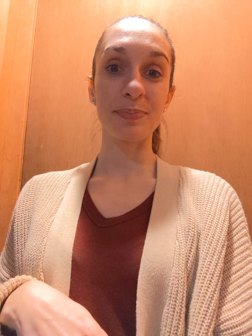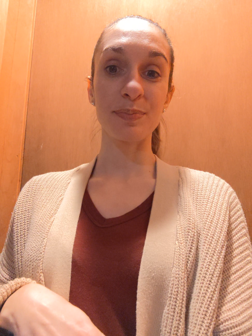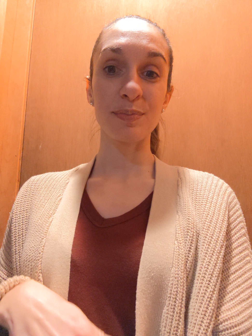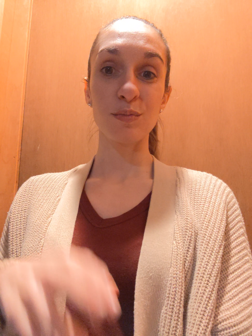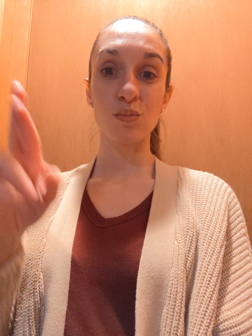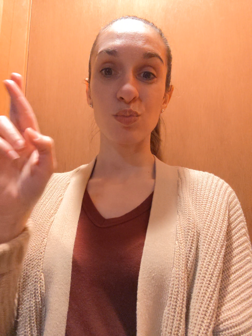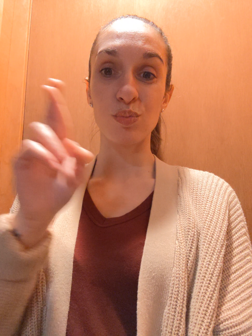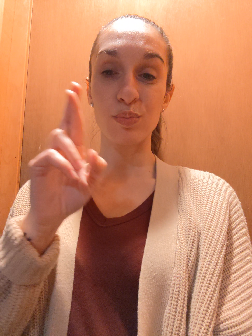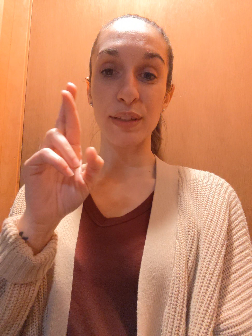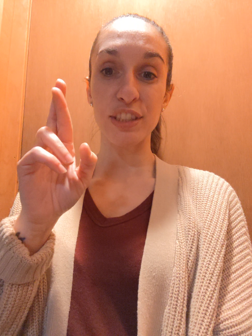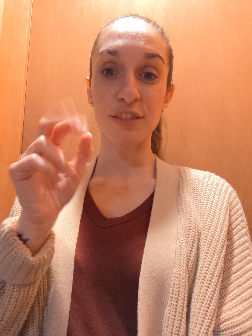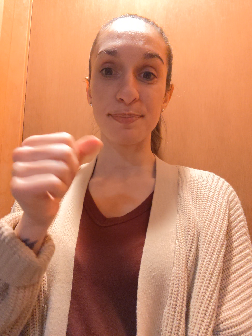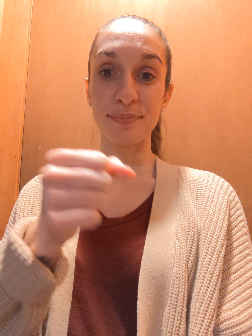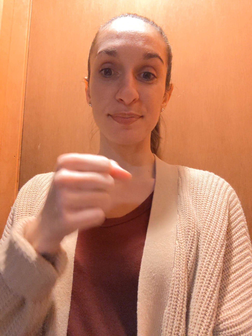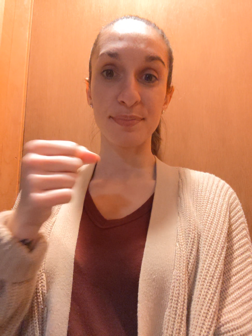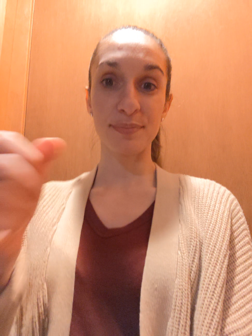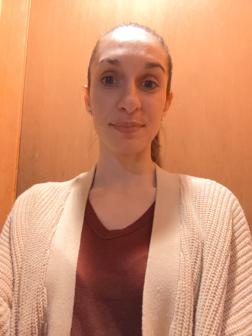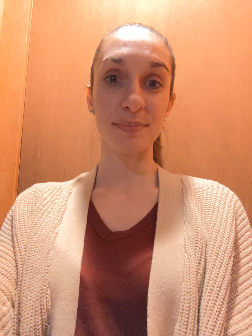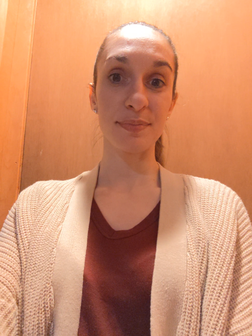refrigerator